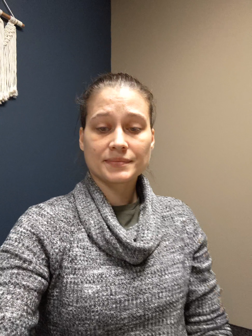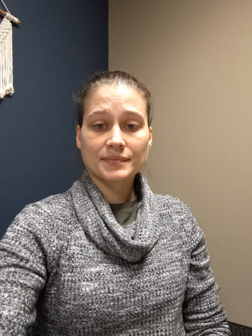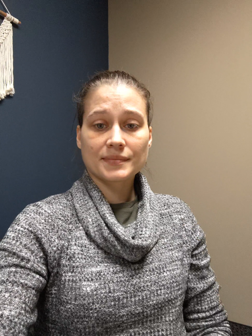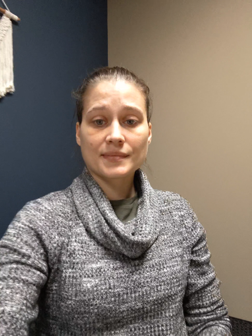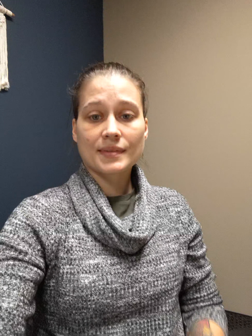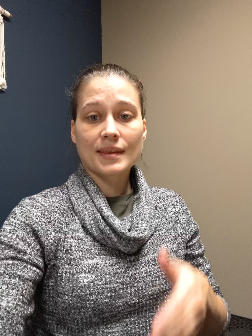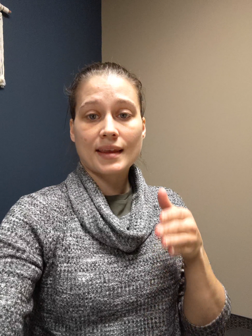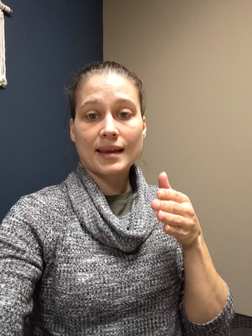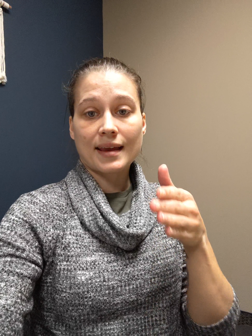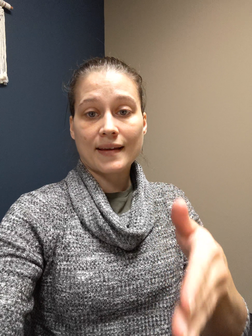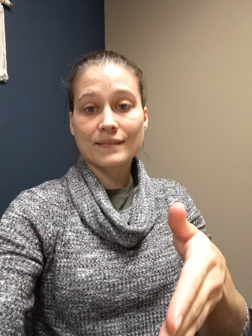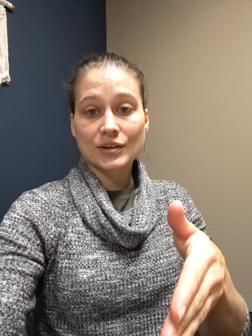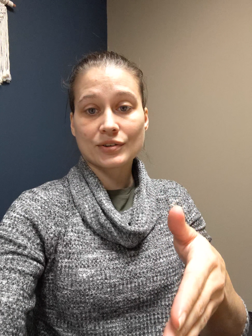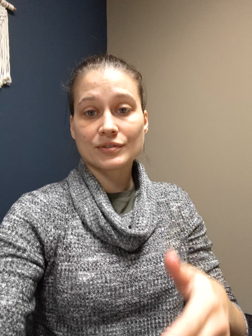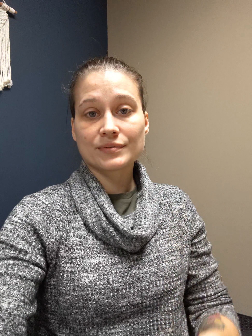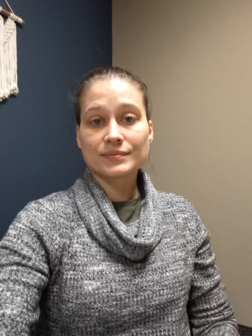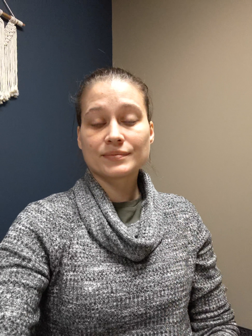after